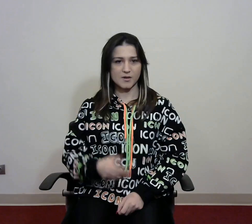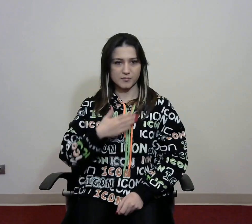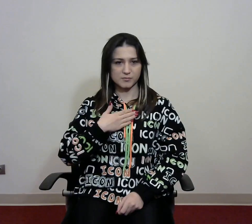mən